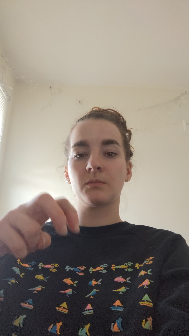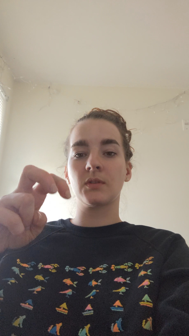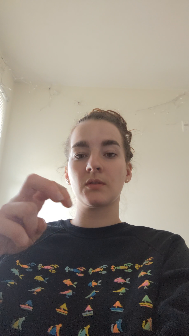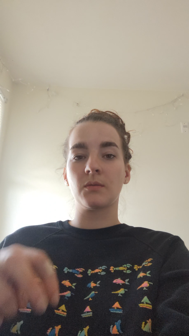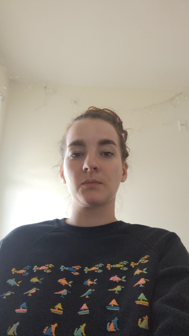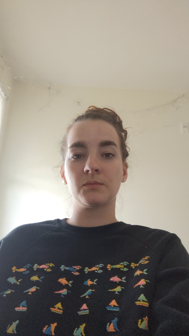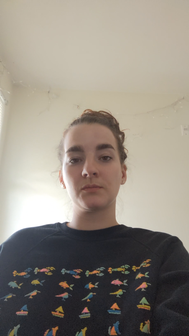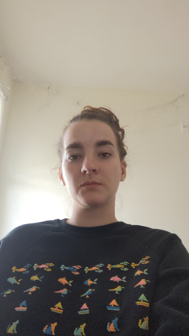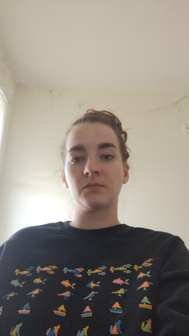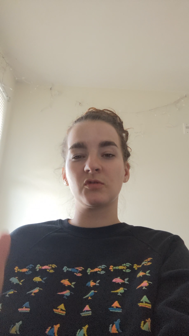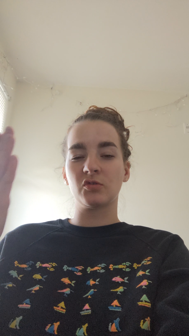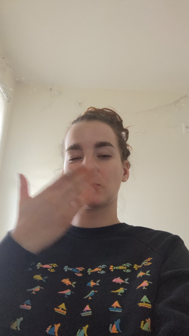dark